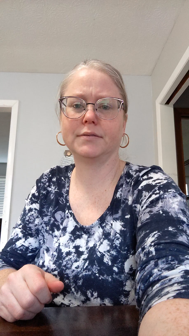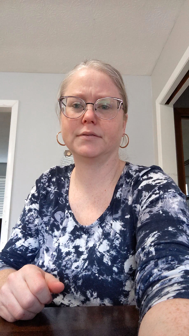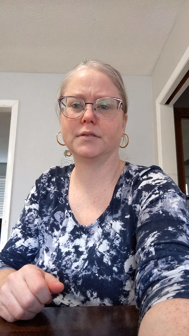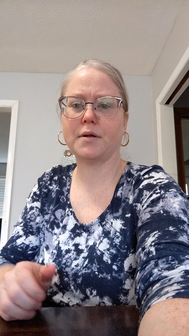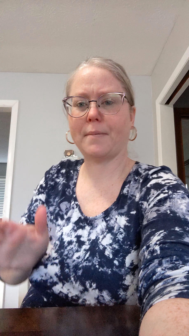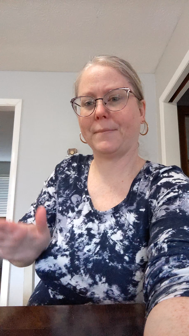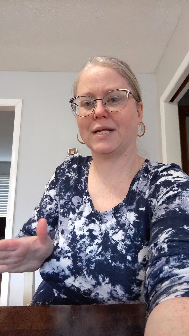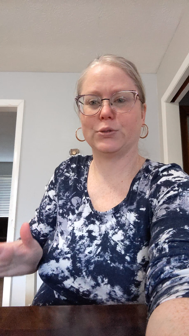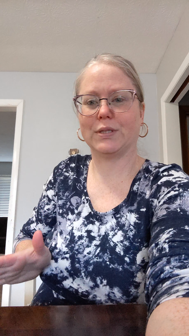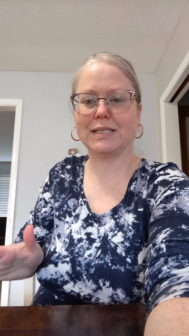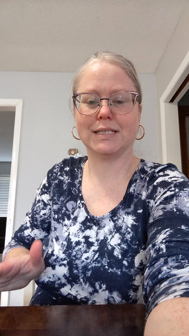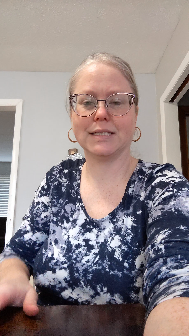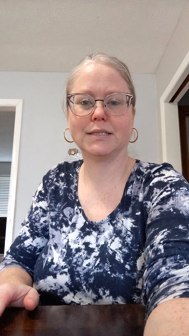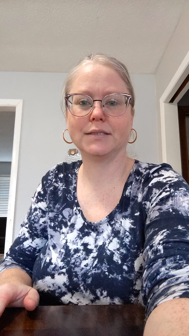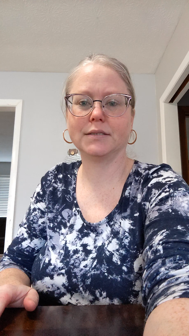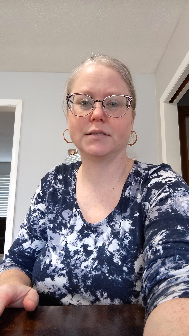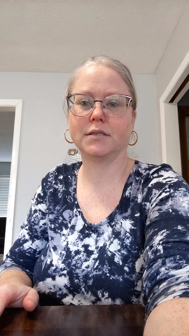penguin